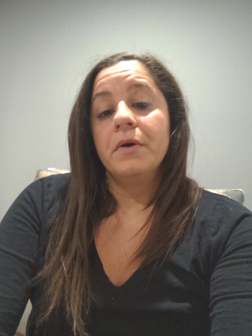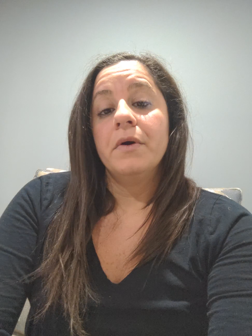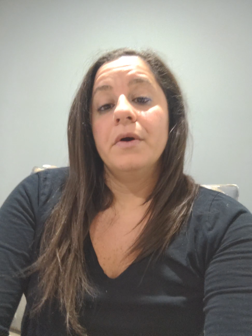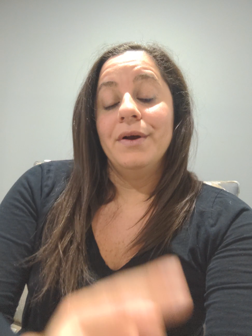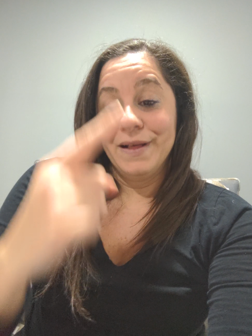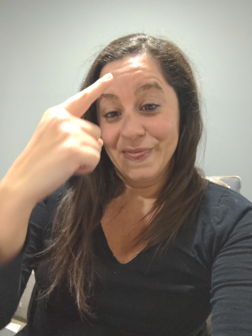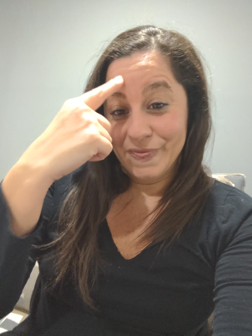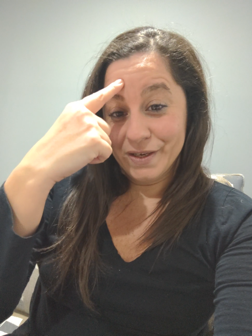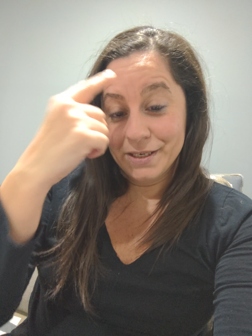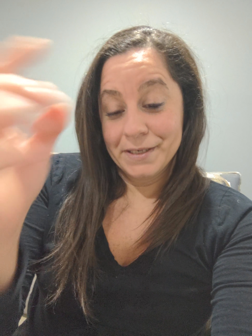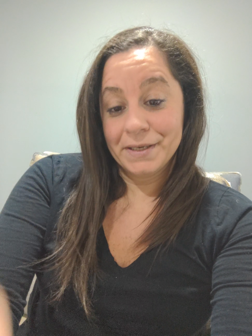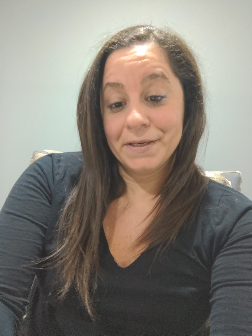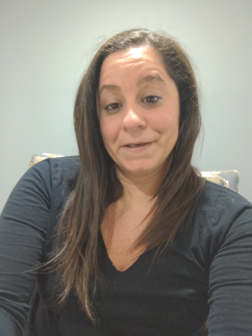think